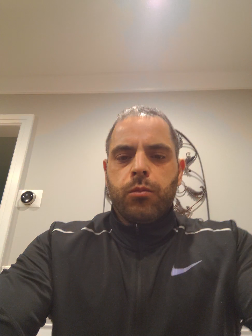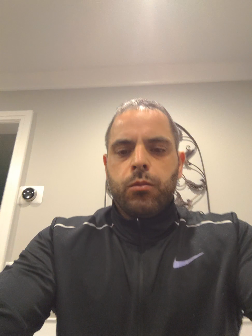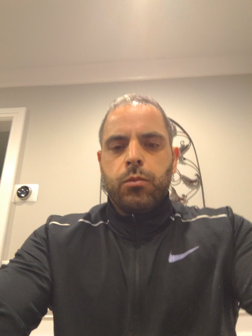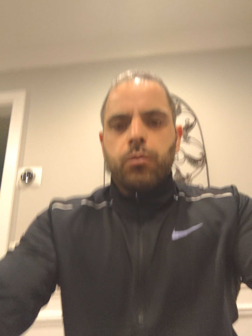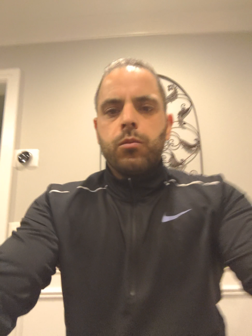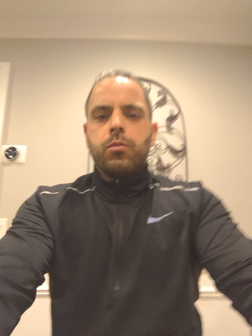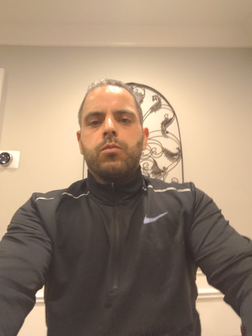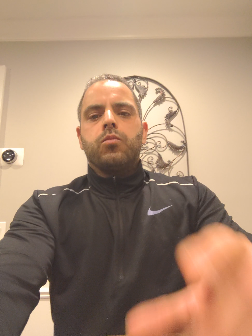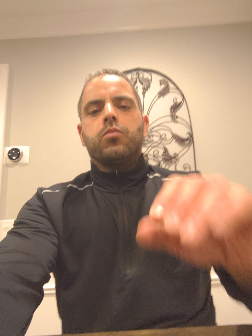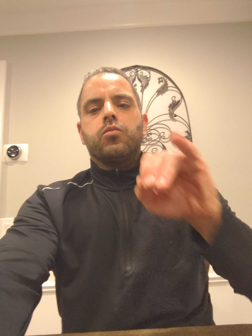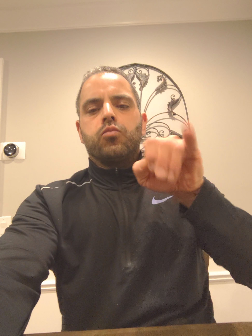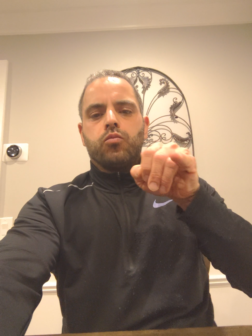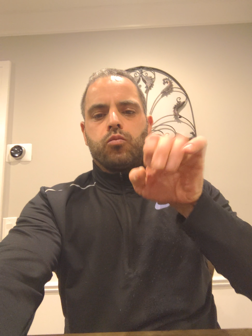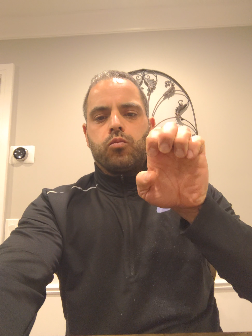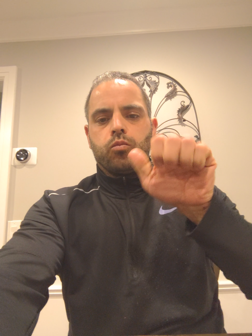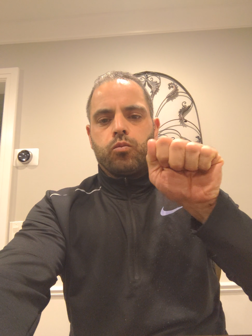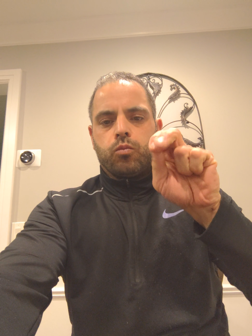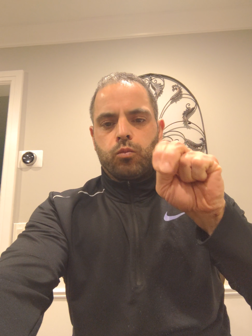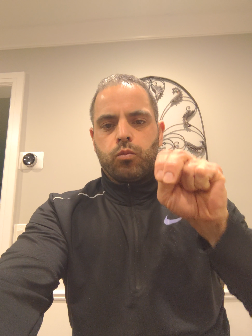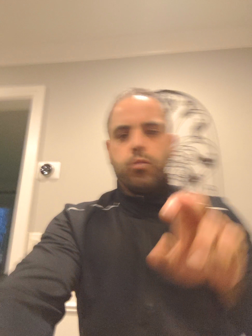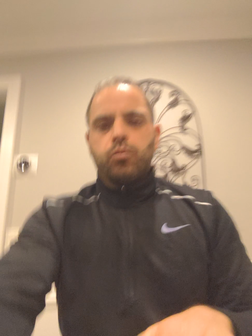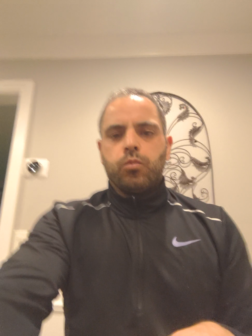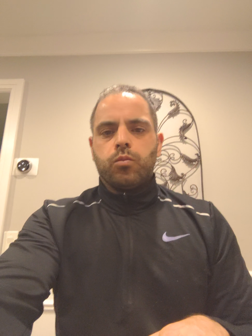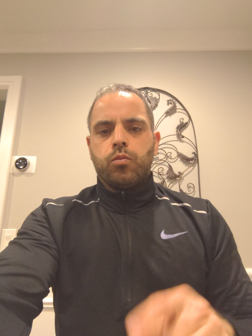jeans